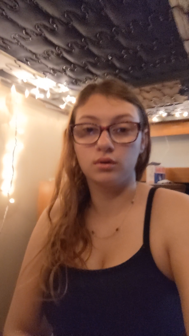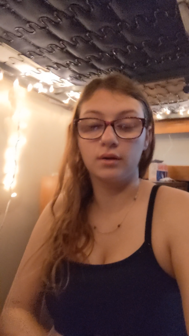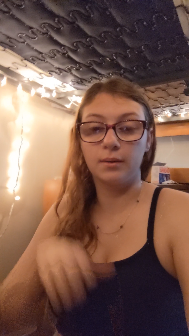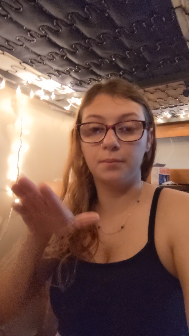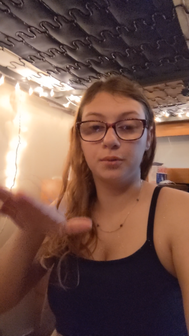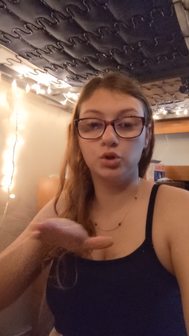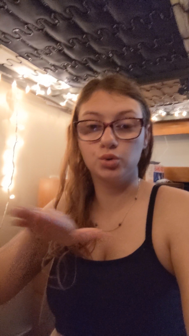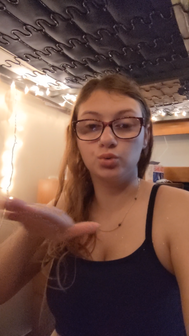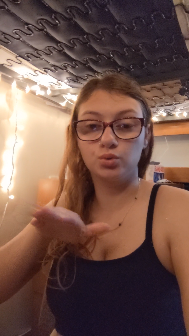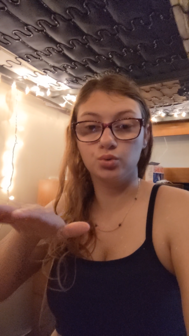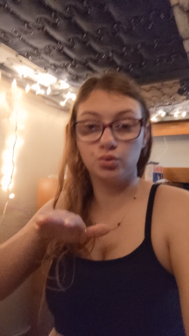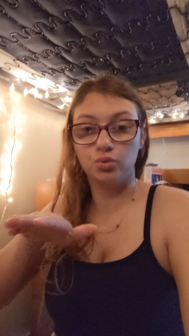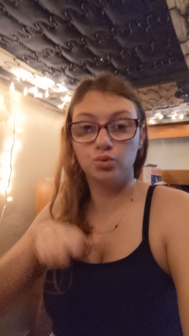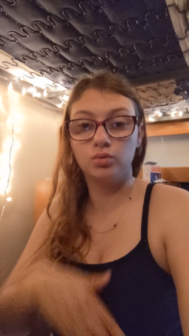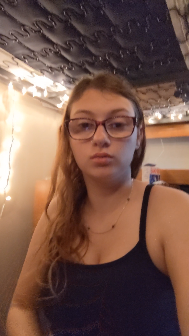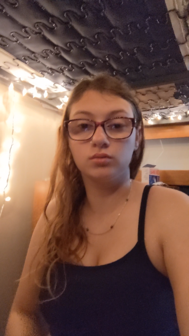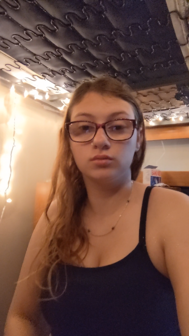penguin